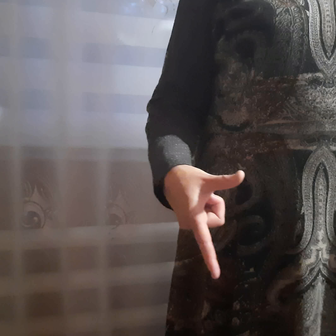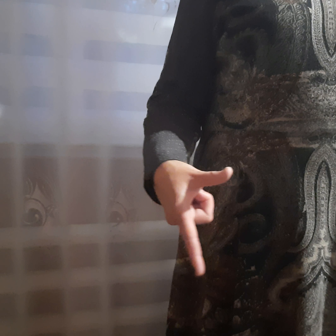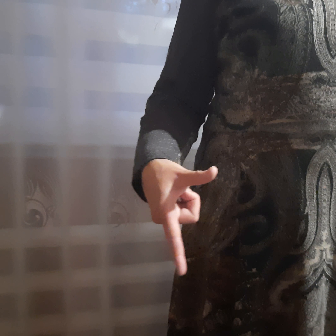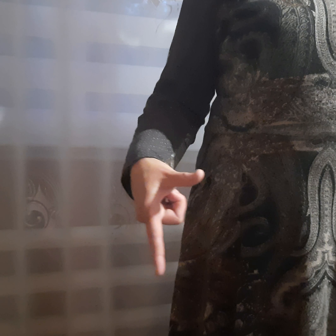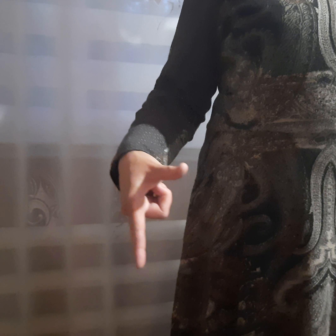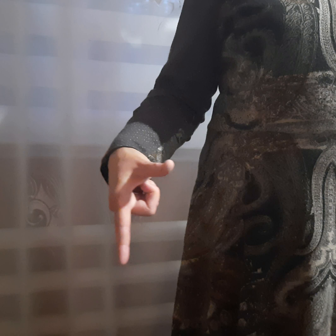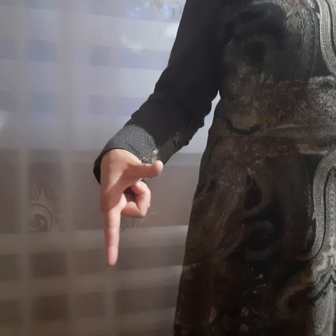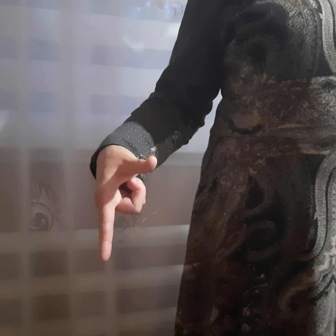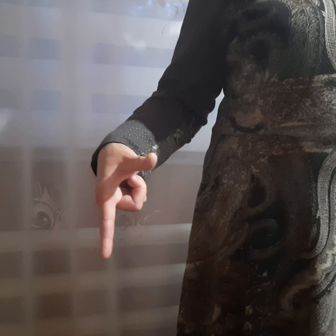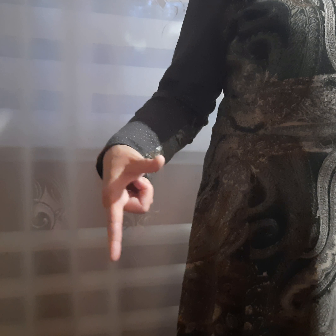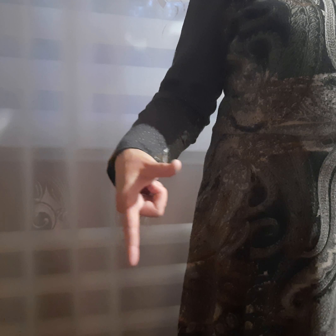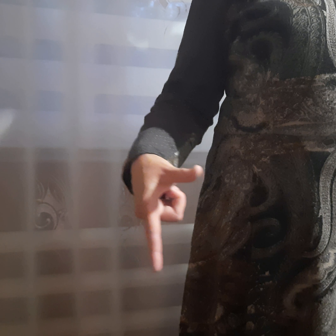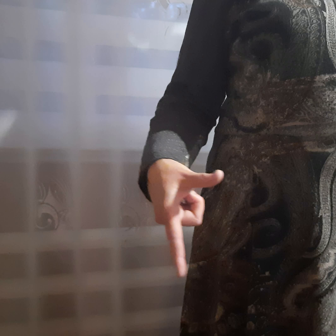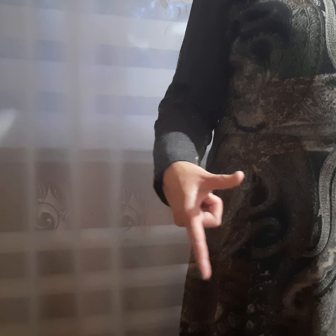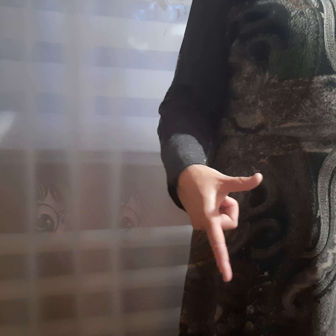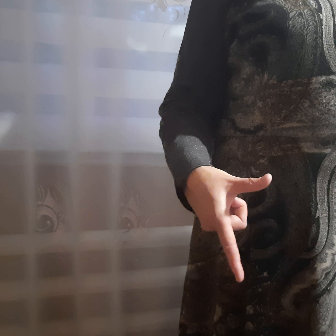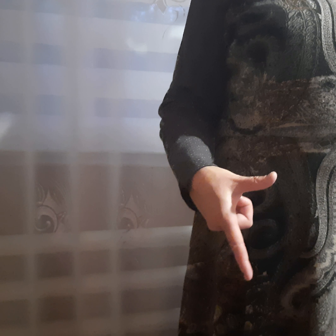Ґ